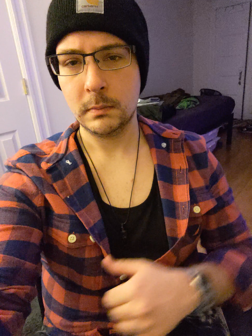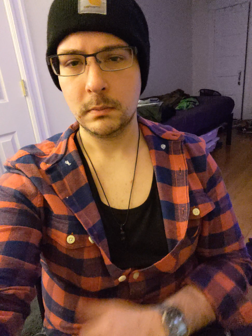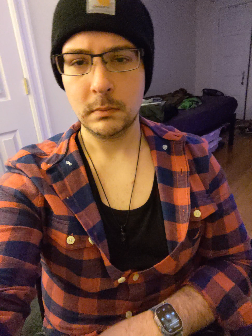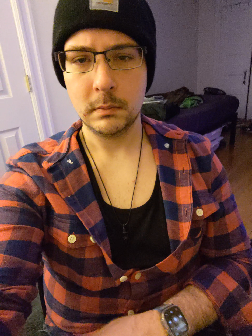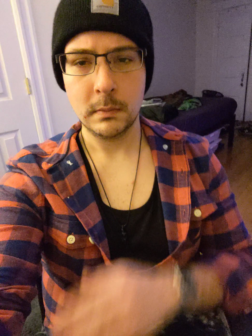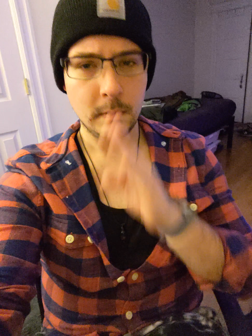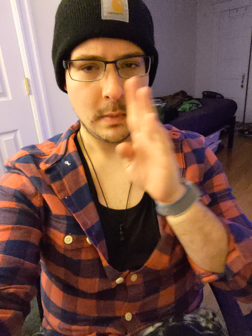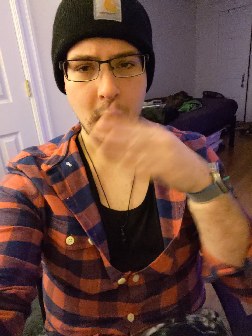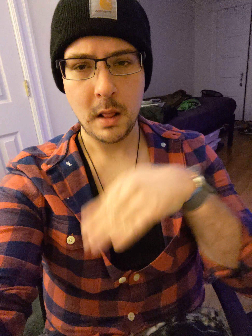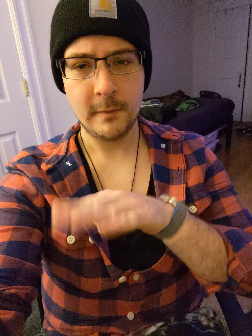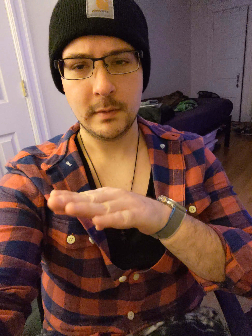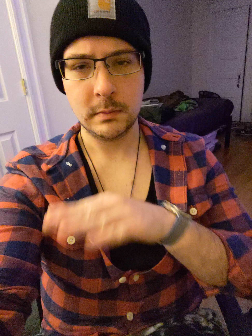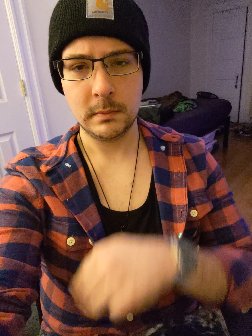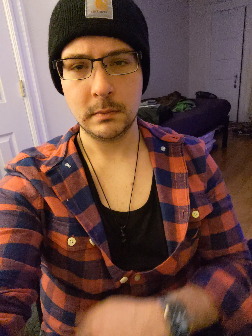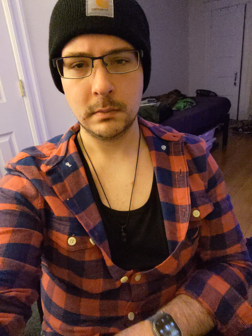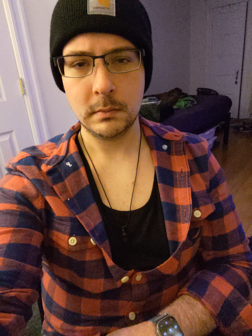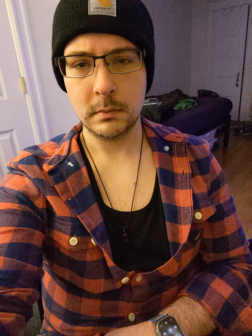elephant